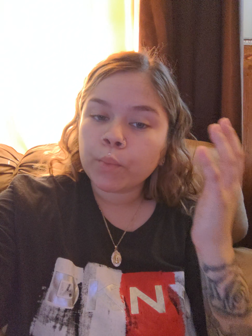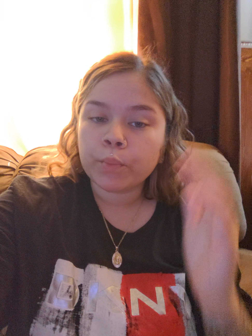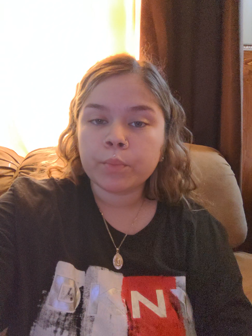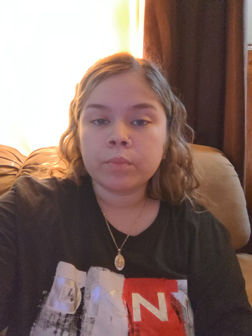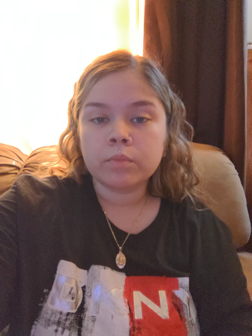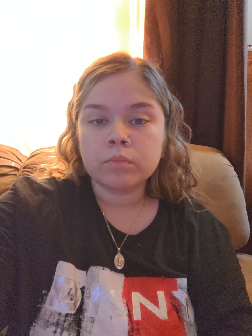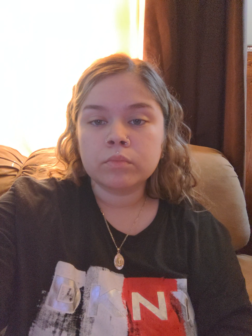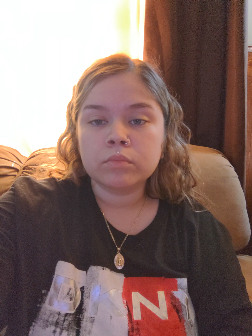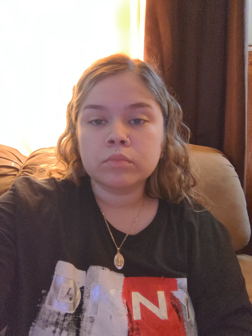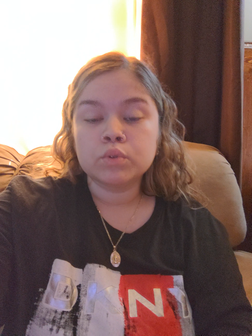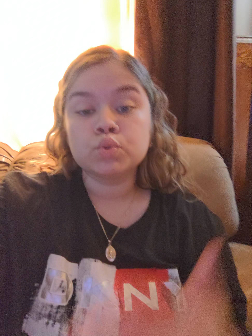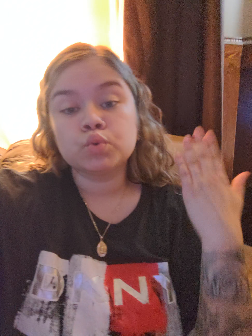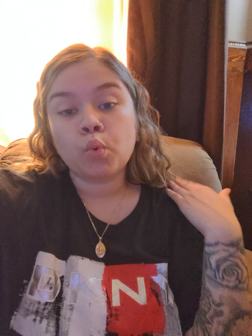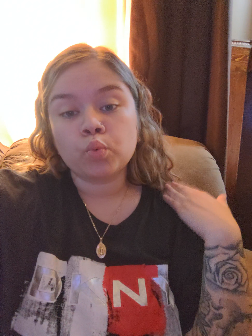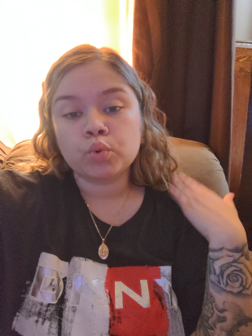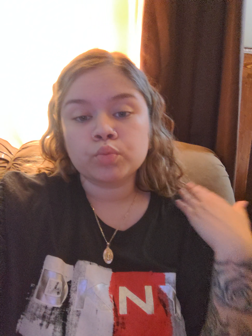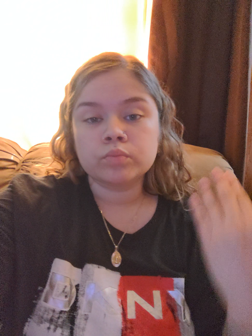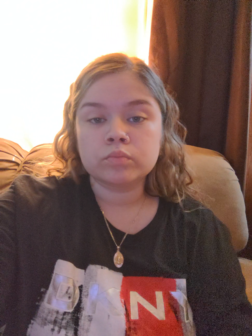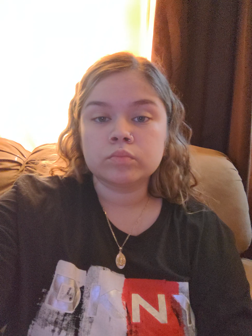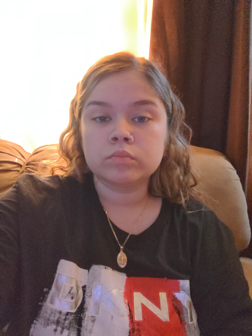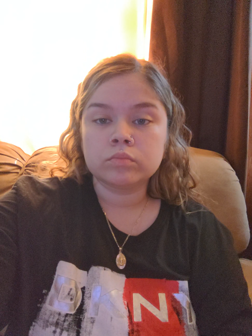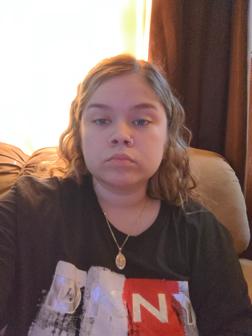shoulder